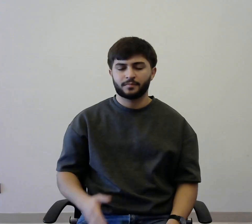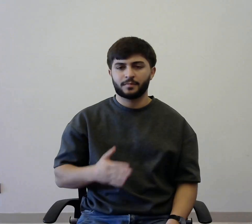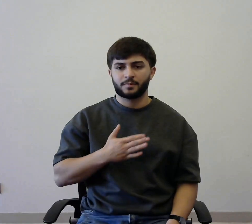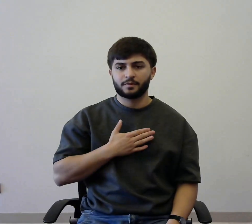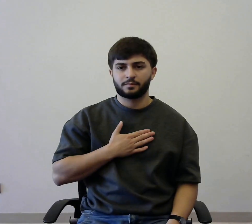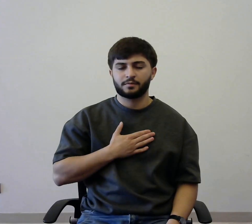mən